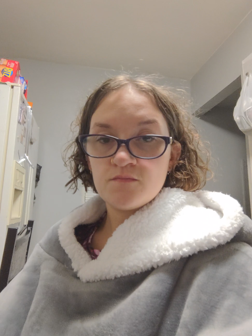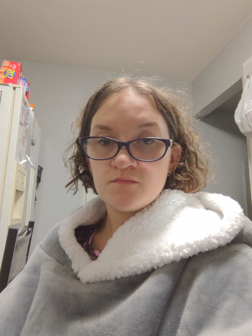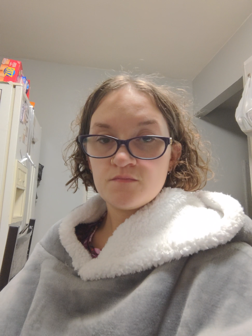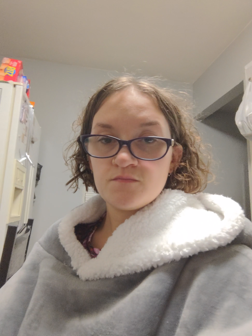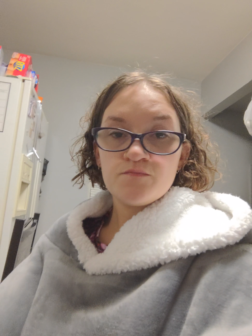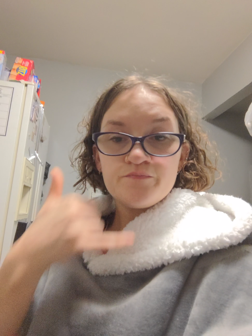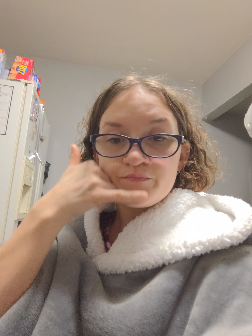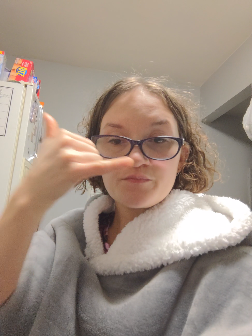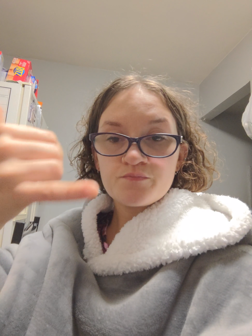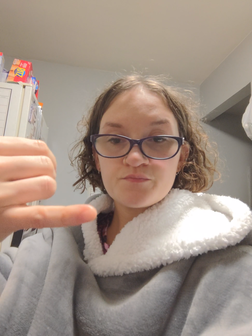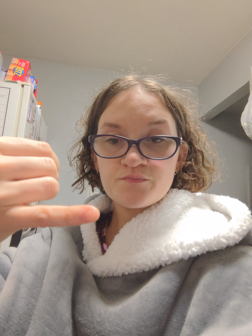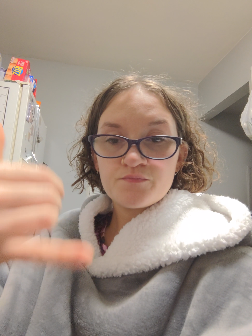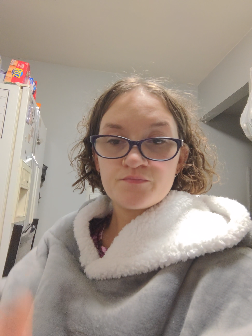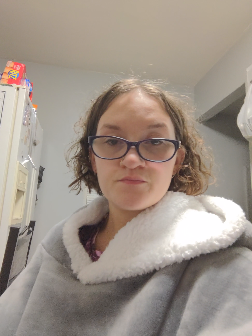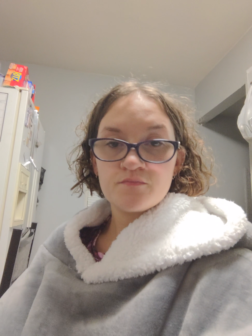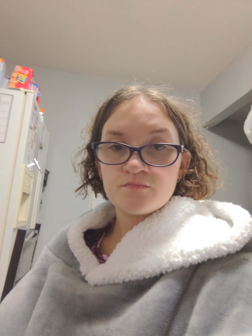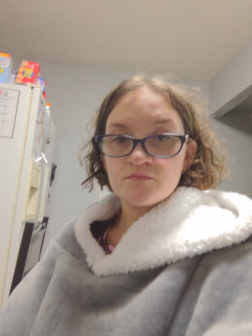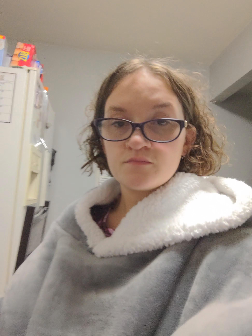call on the phone